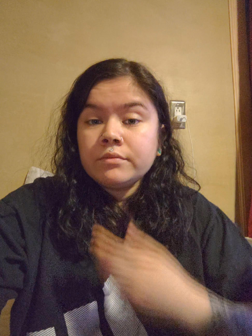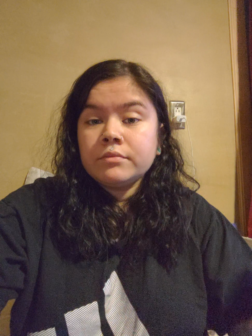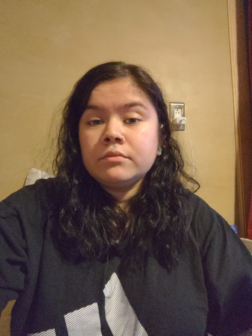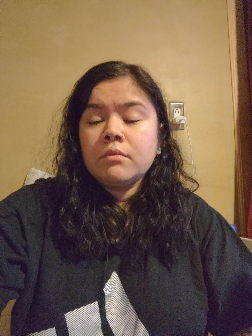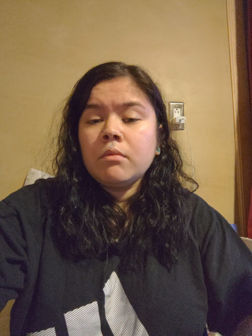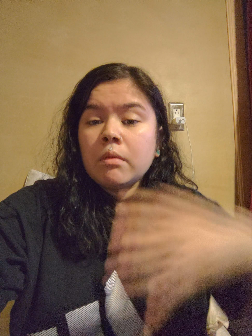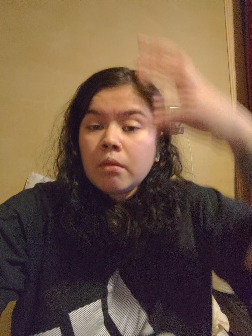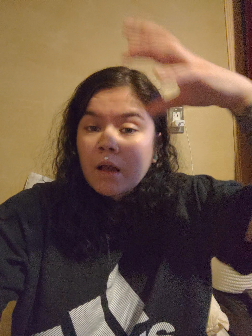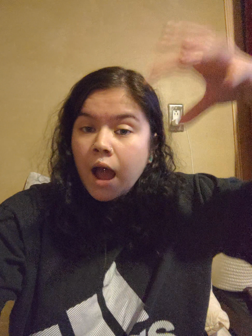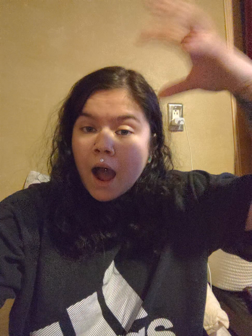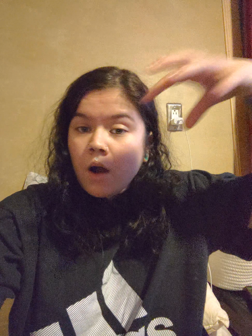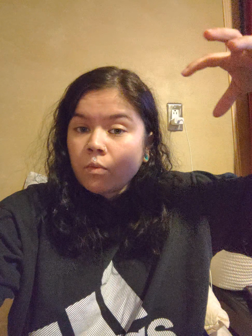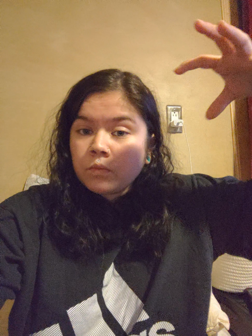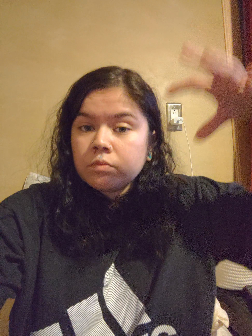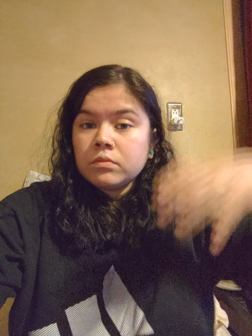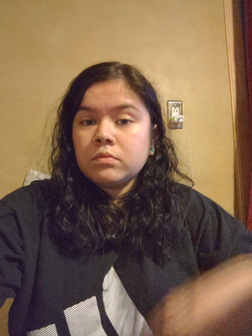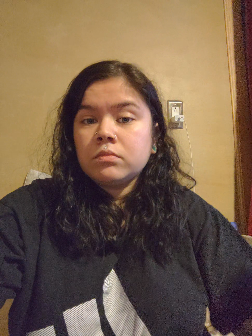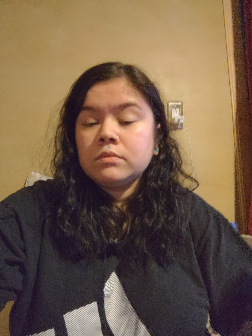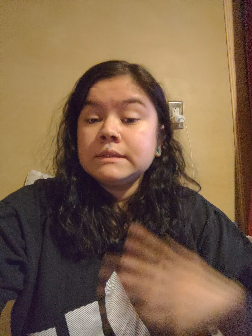cloud